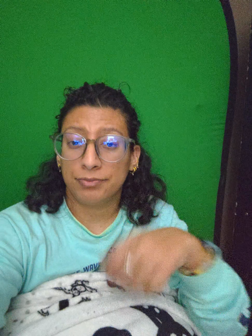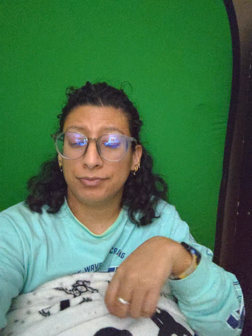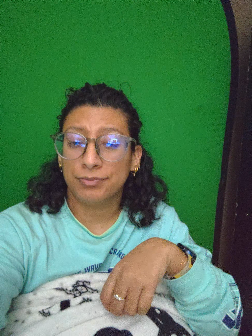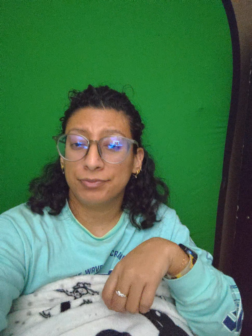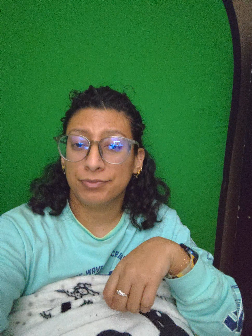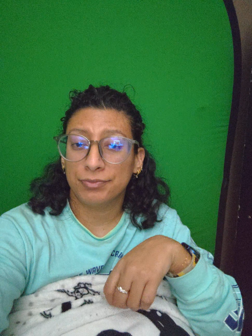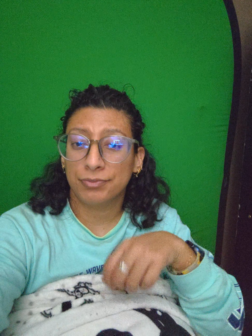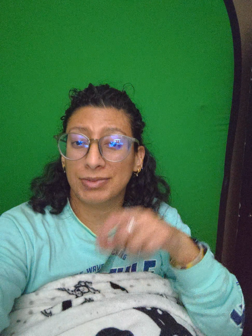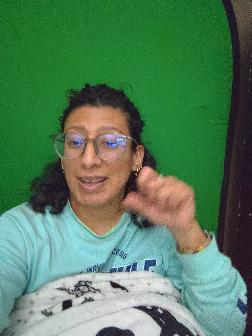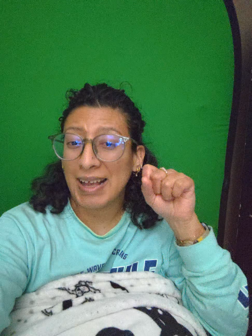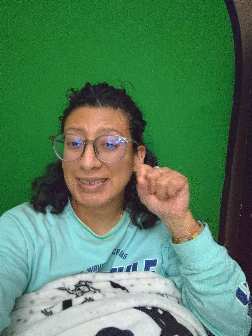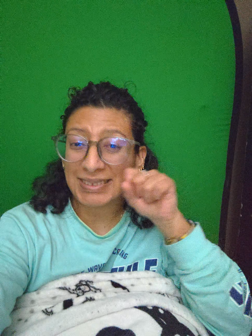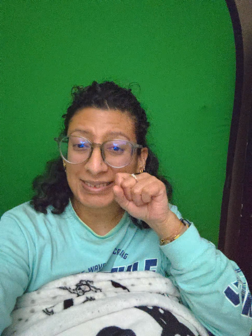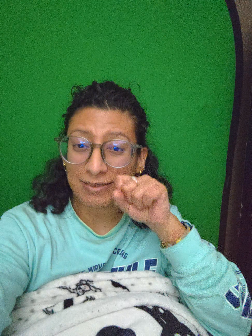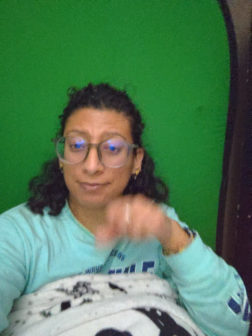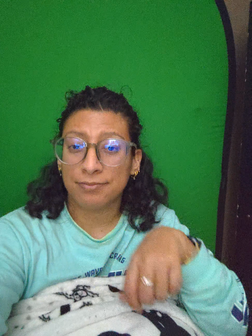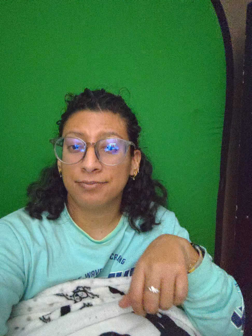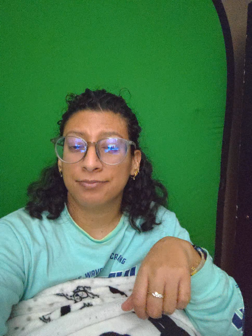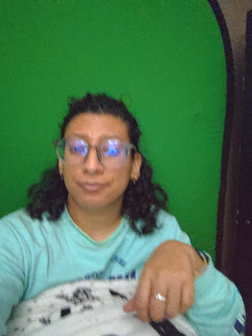carrot